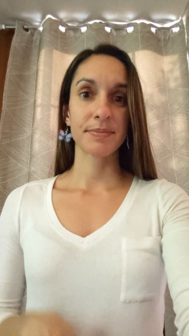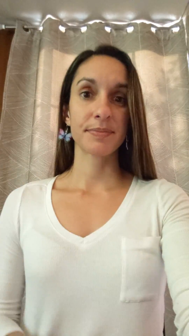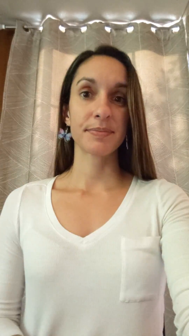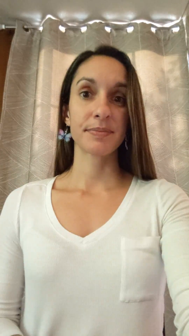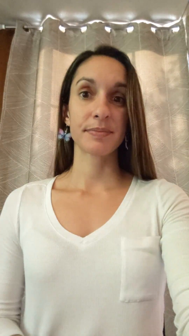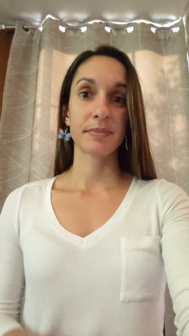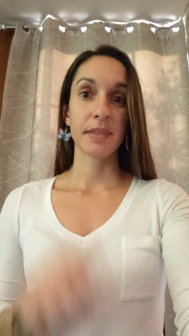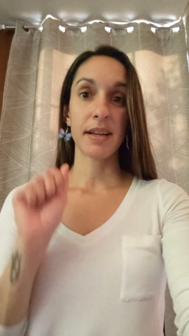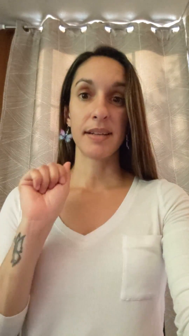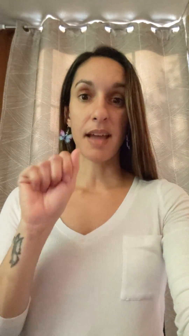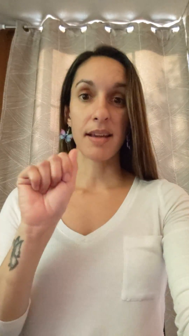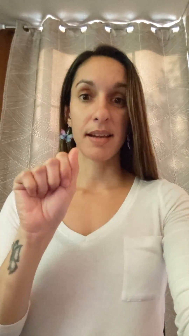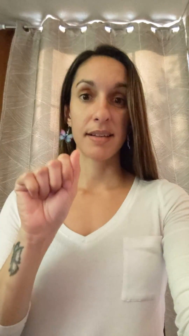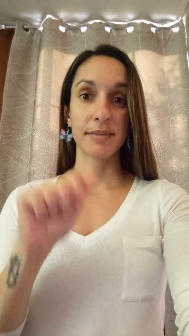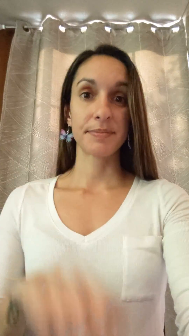knock